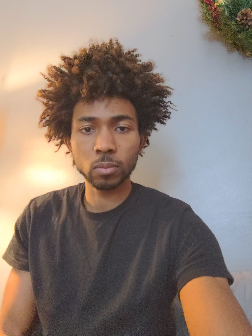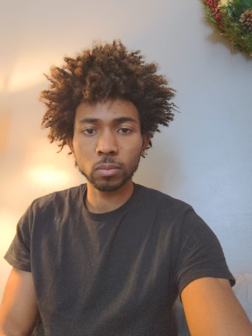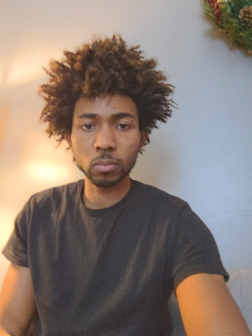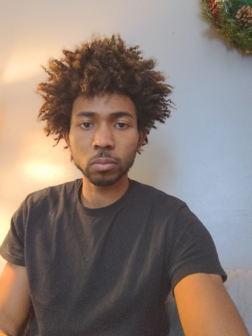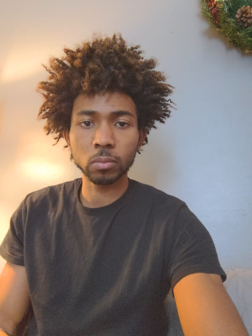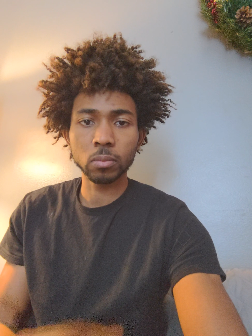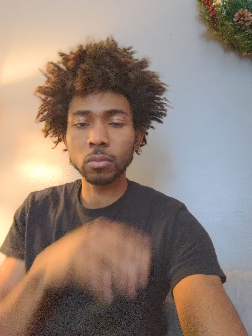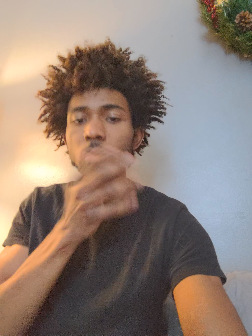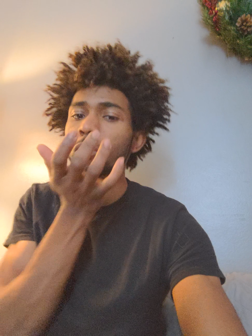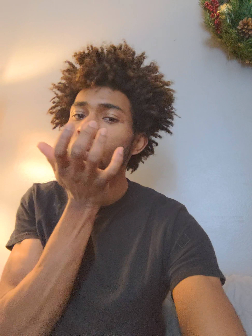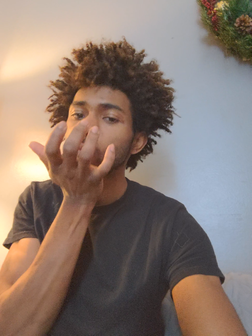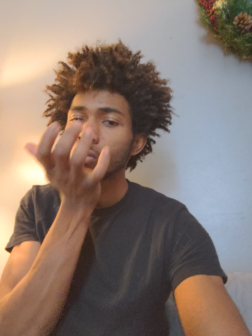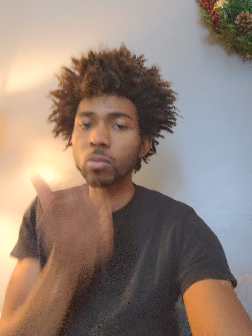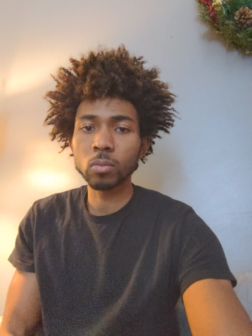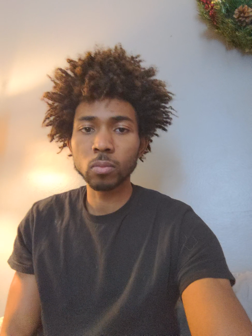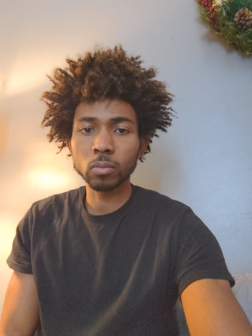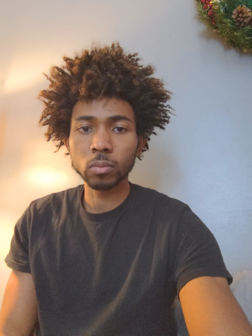grass